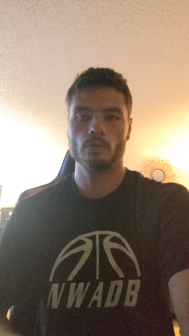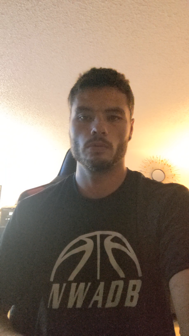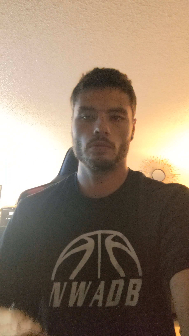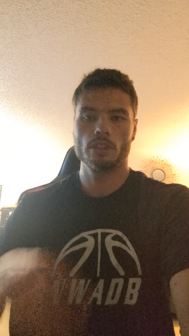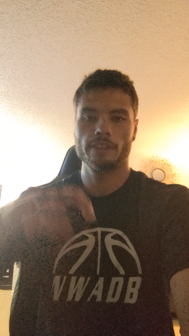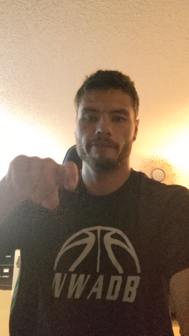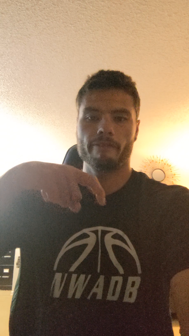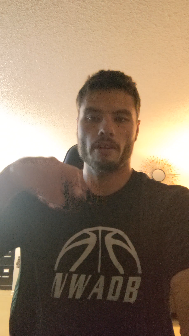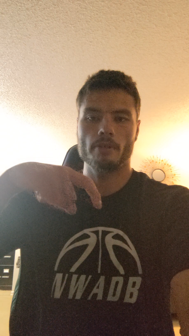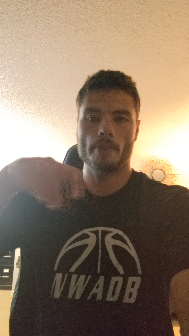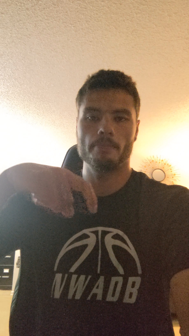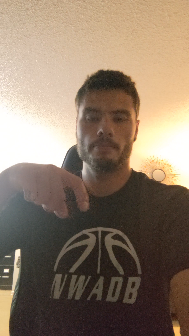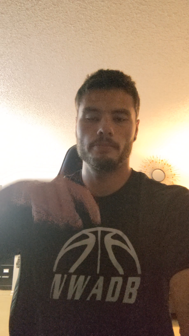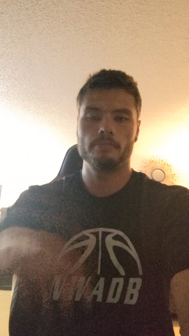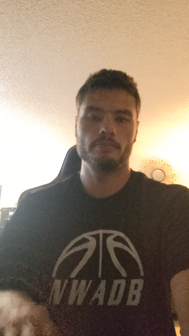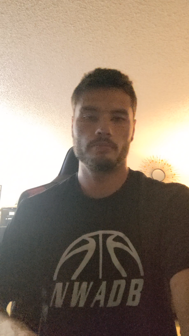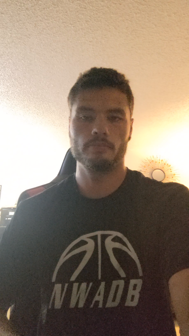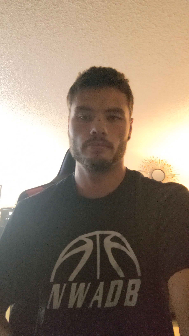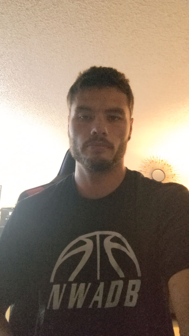flip-flop